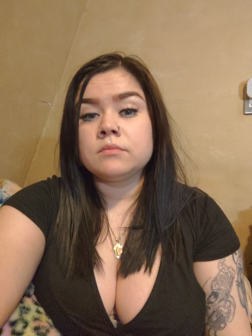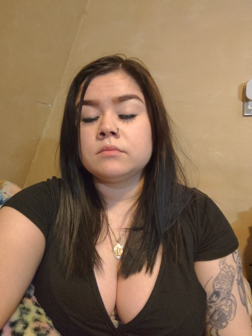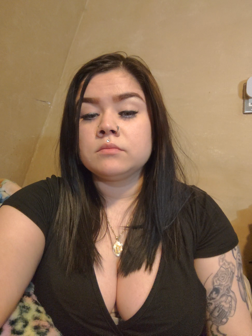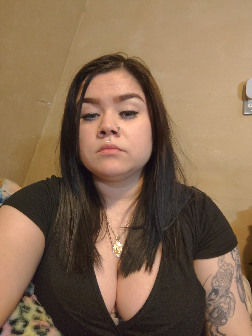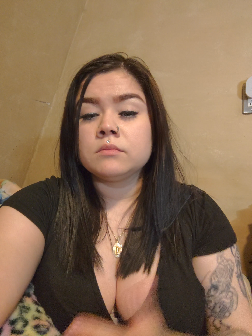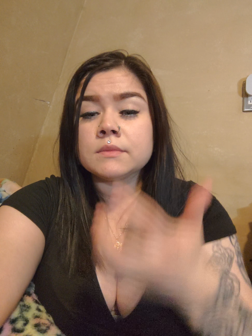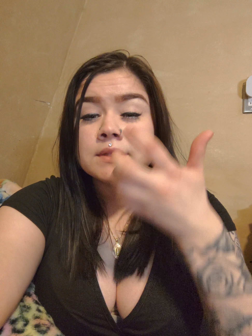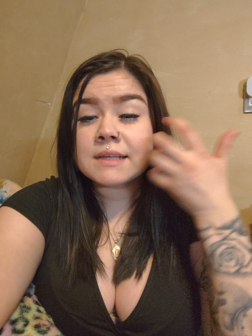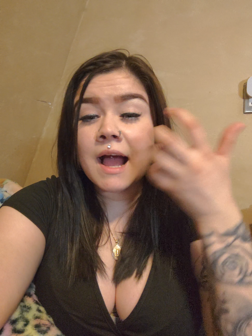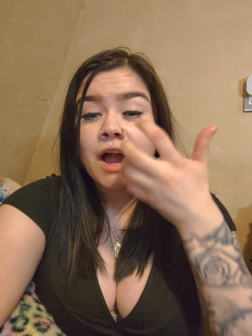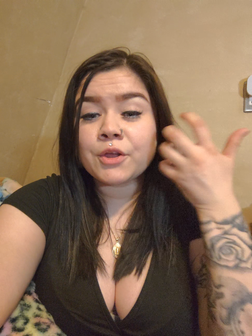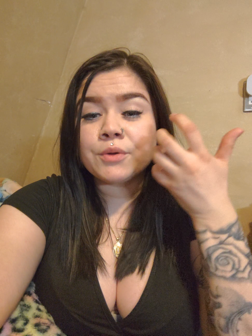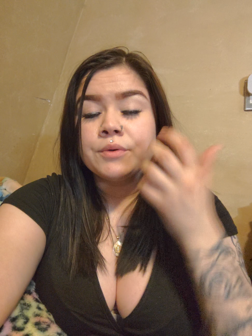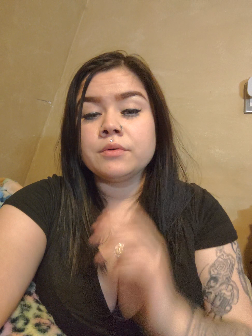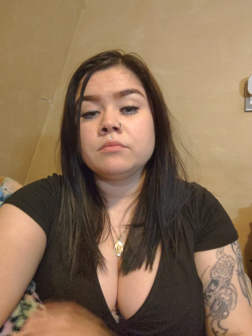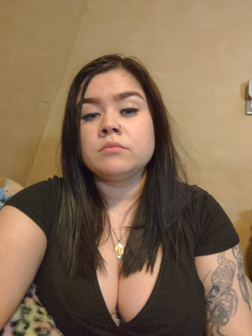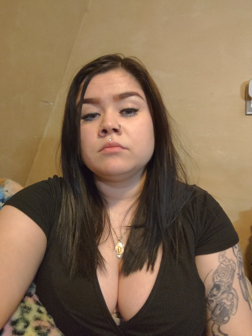tiger